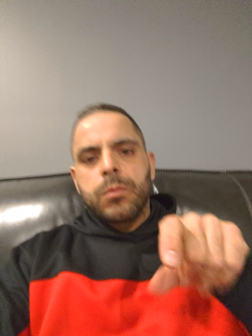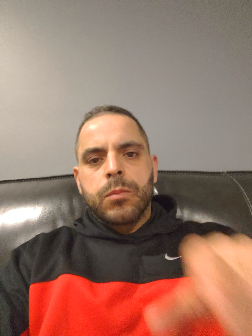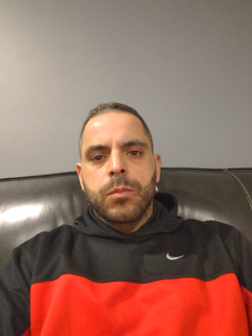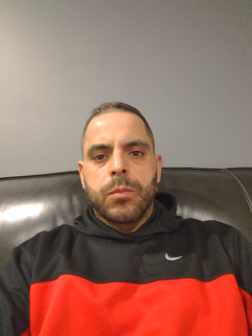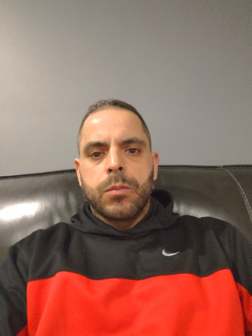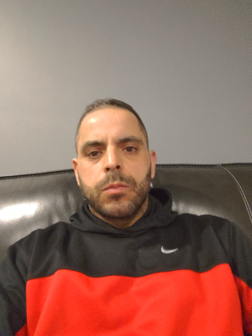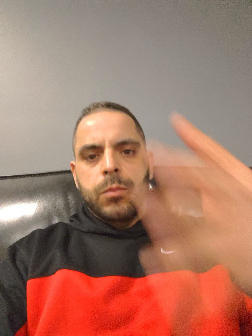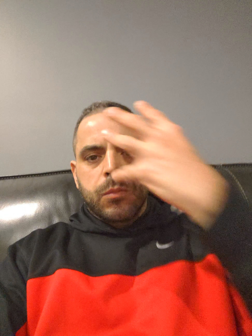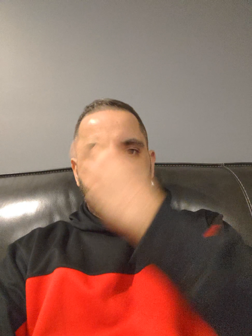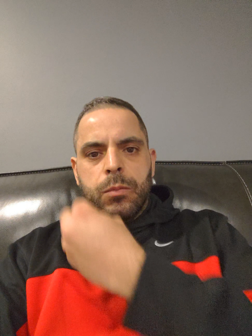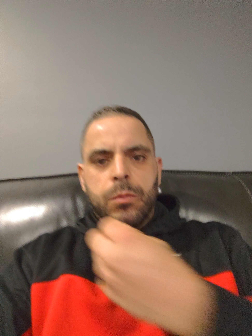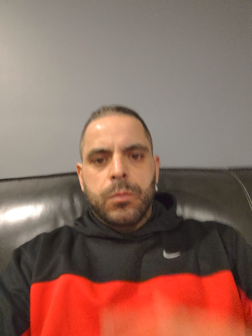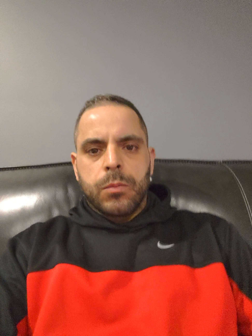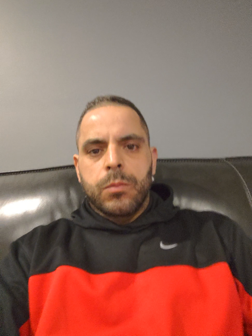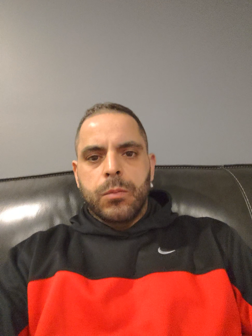pretty